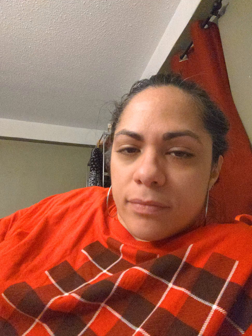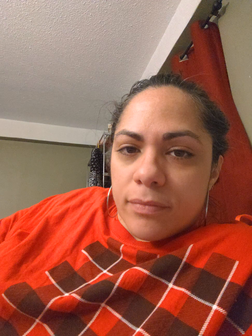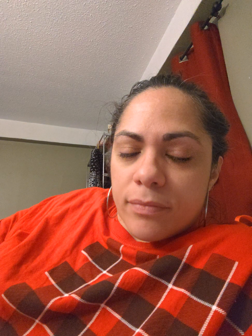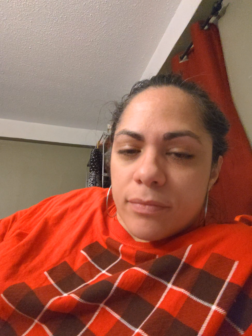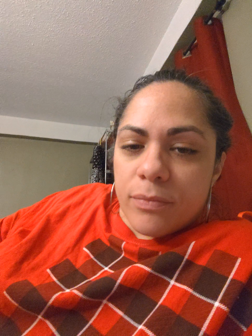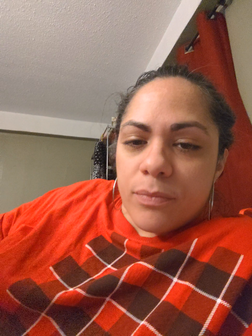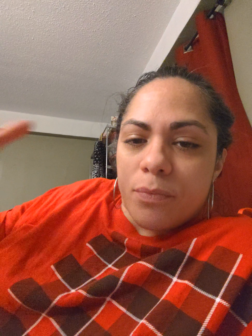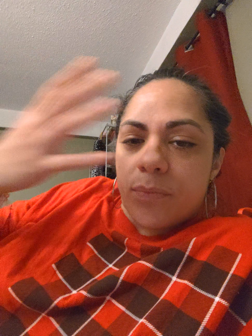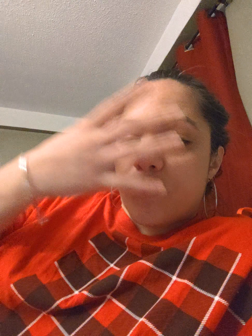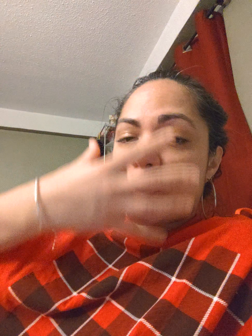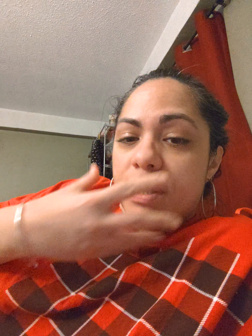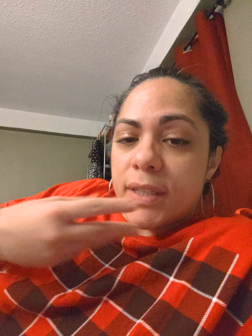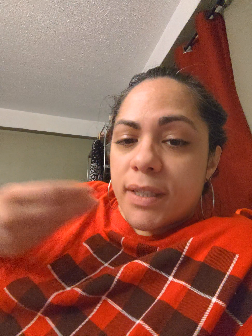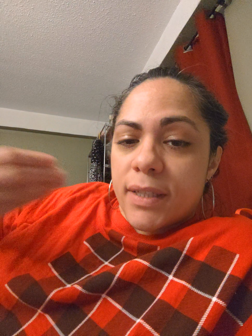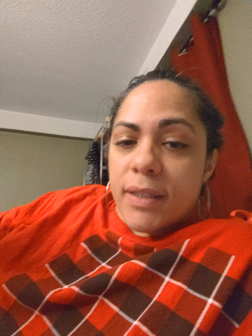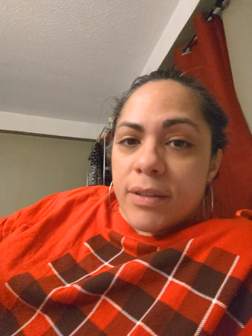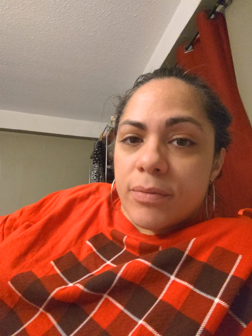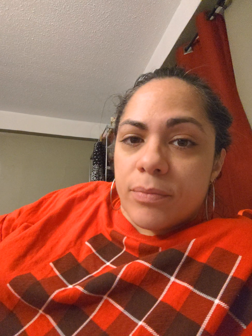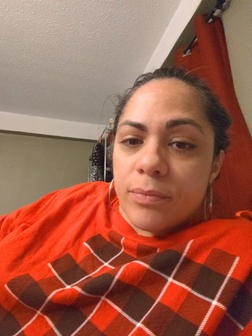pretty